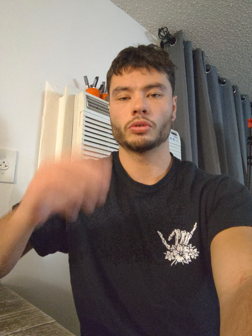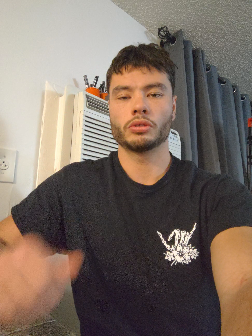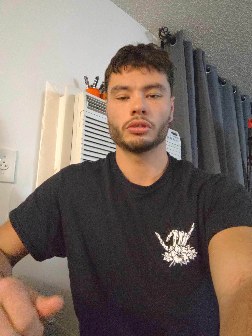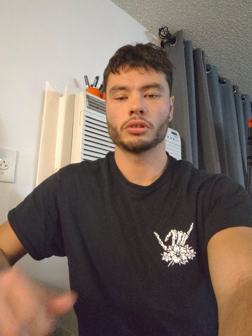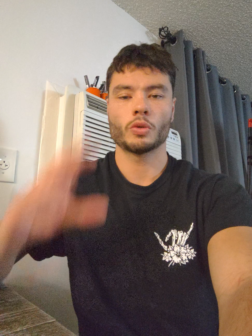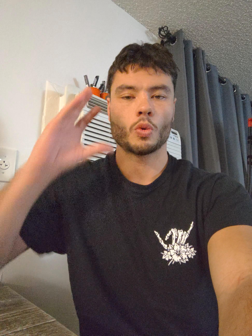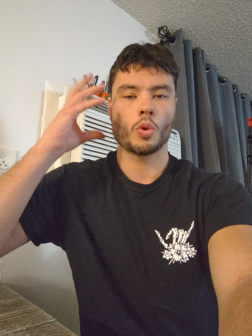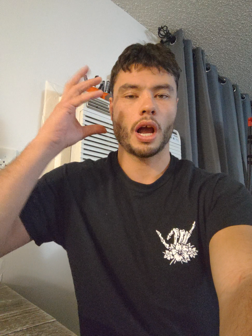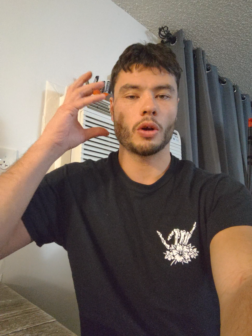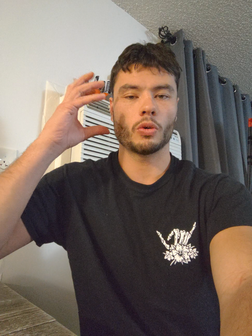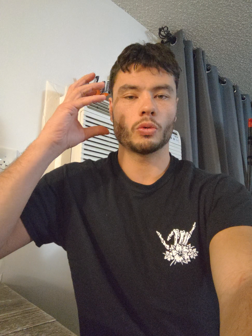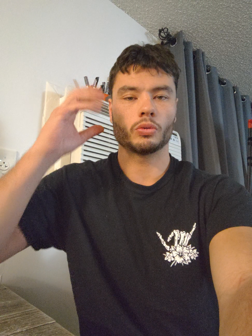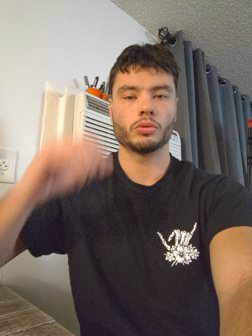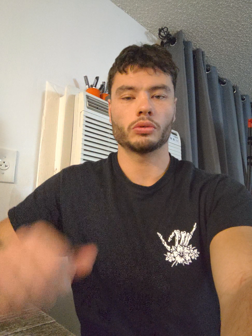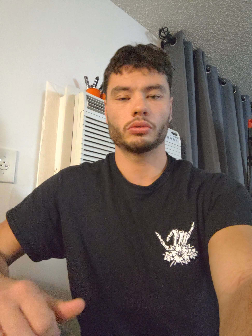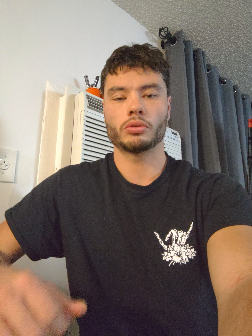radio